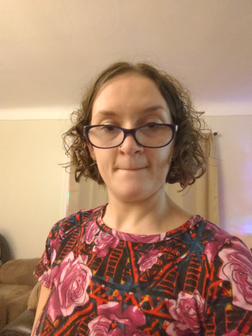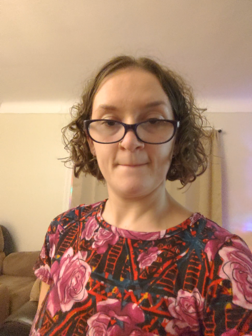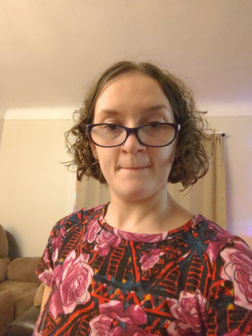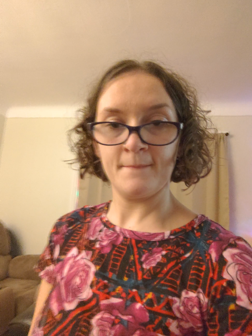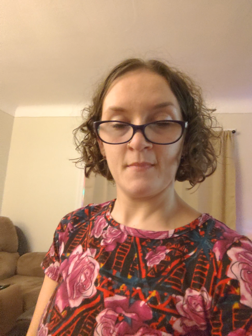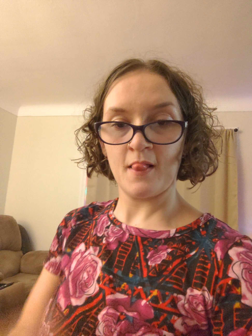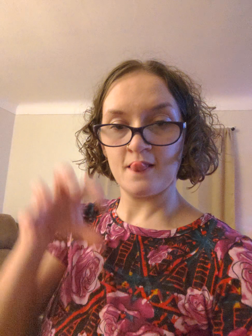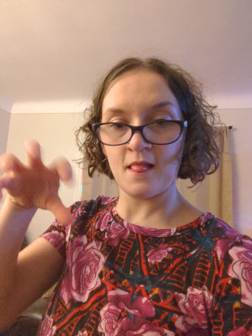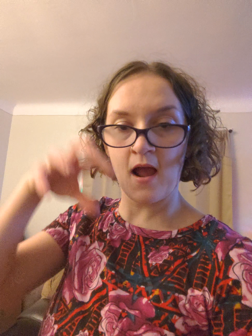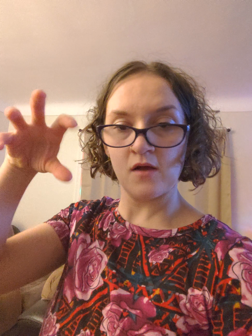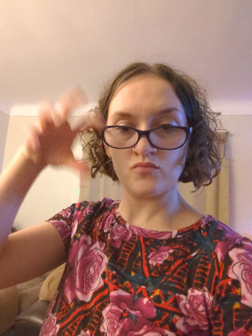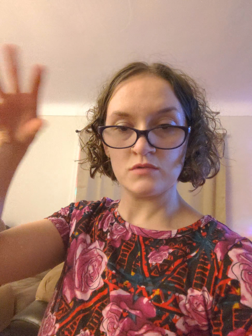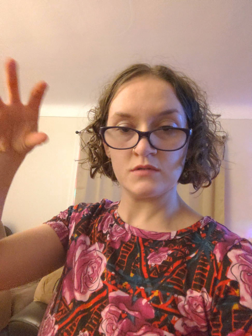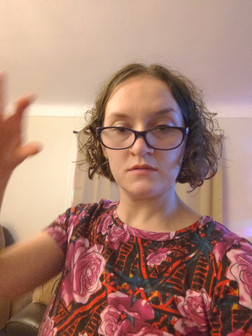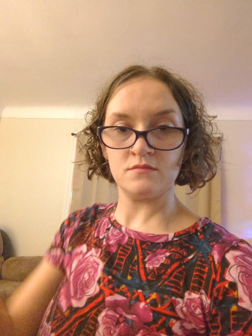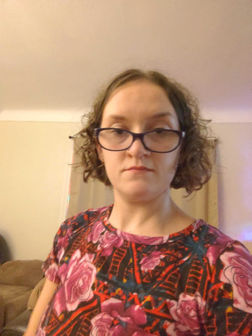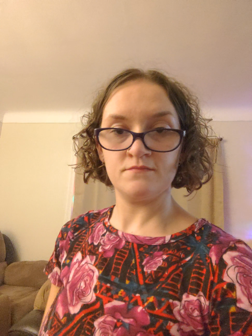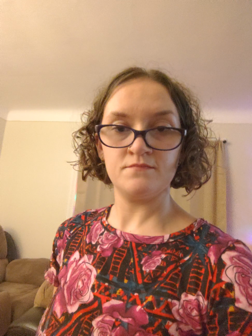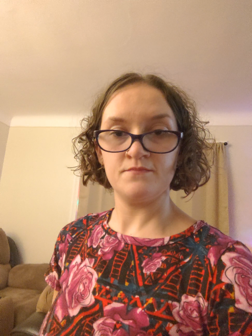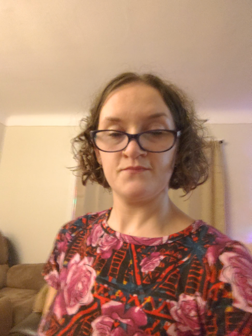cloud